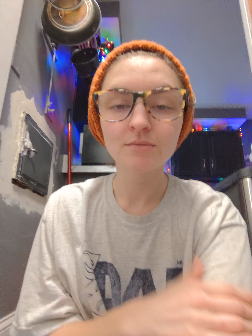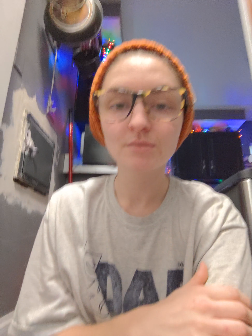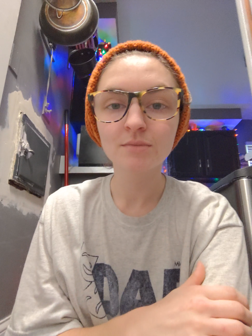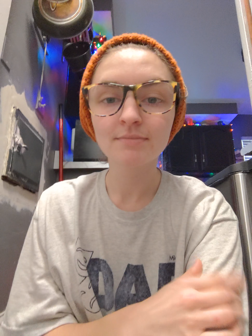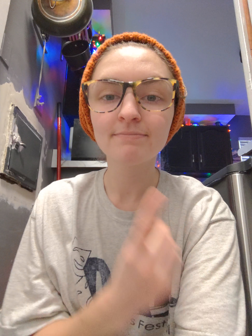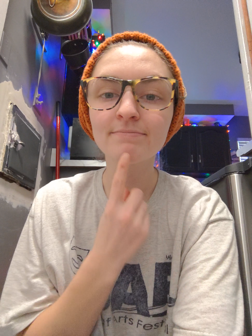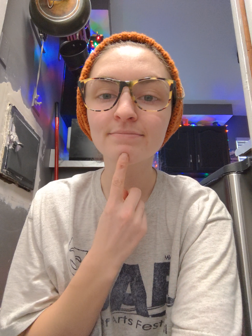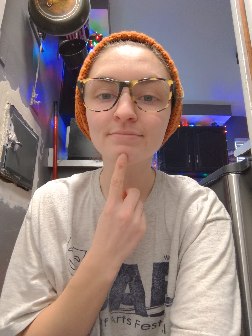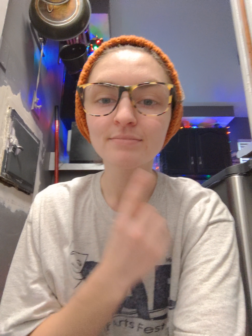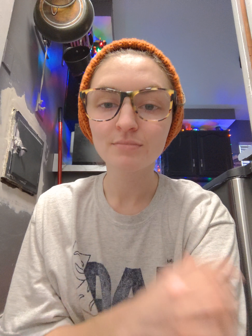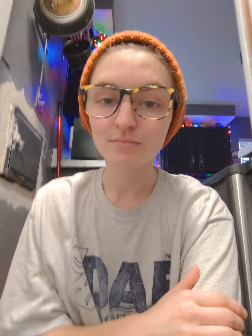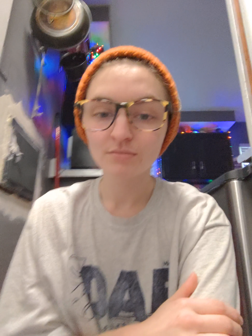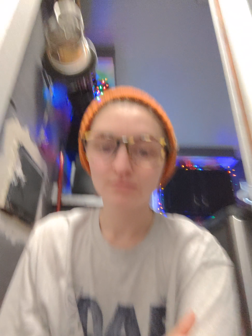chin